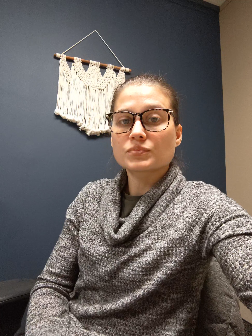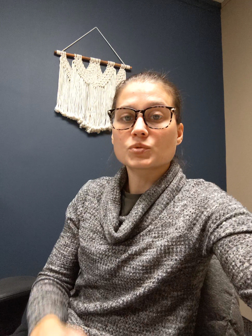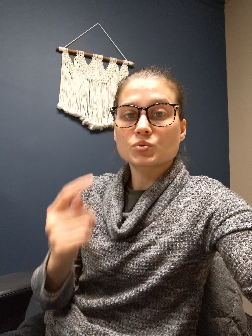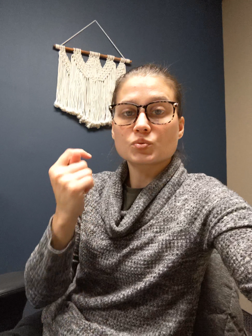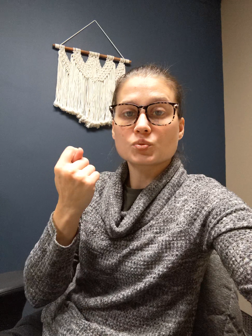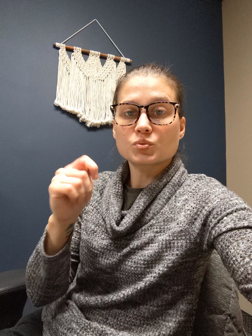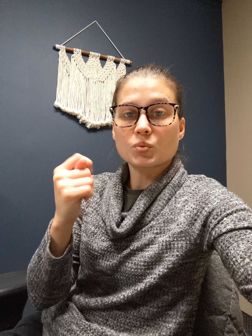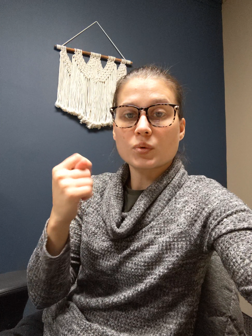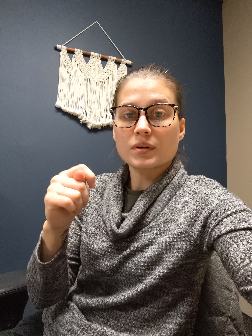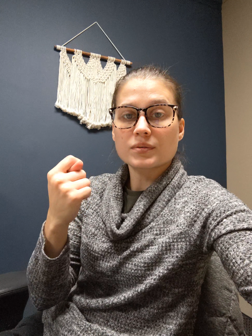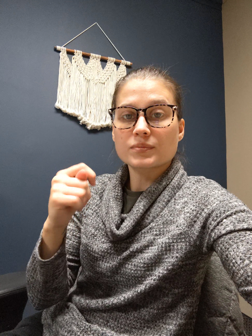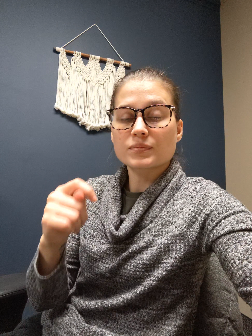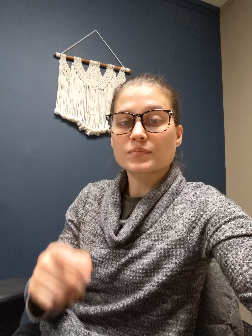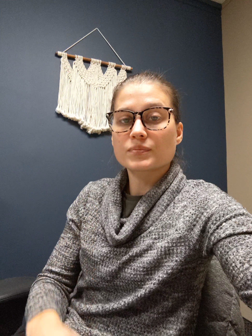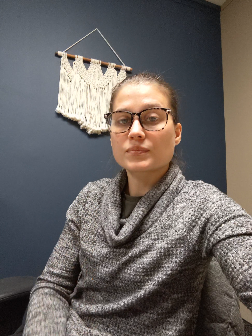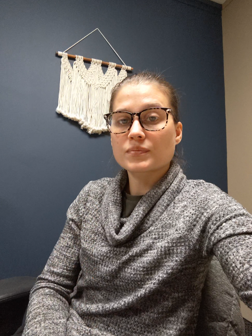toy